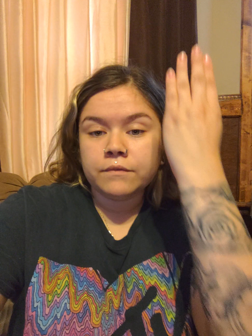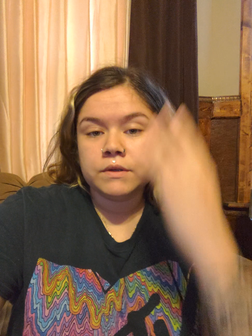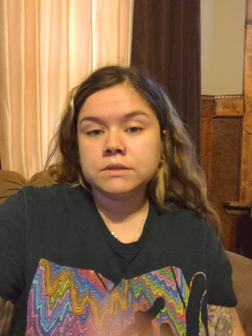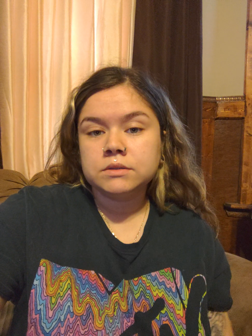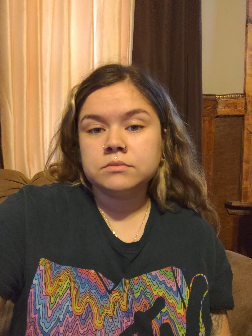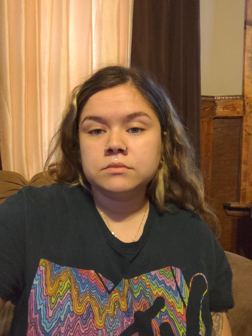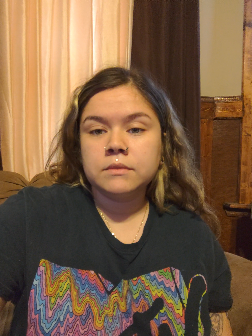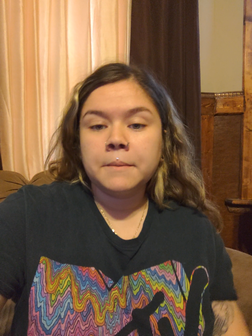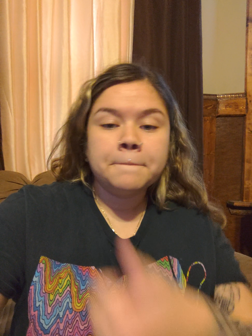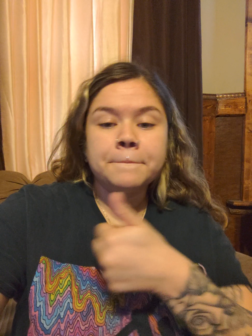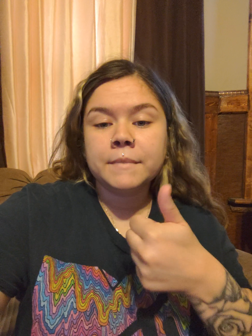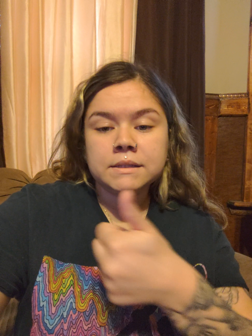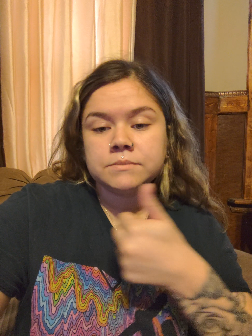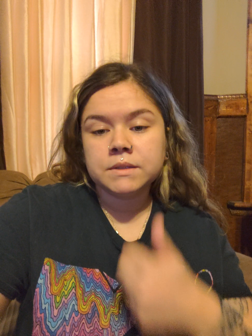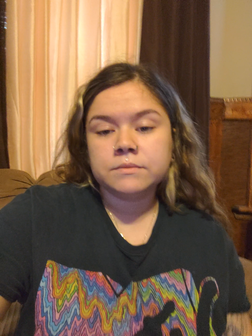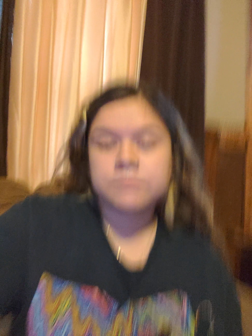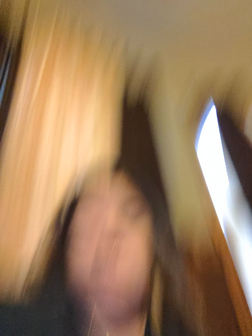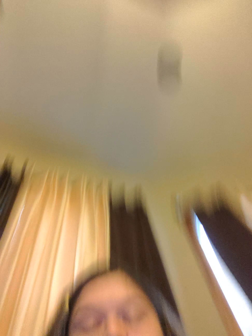basement